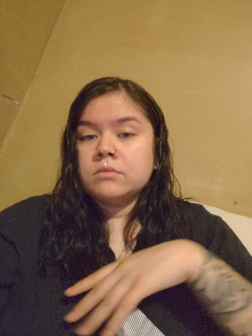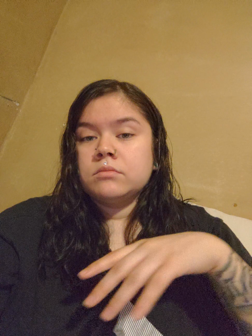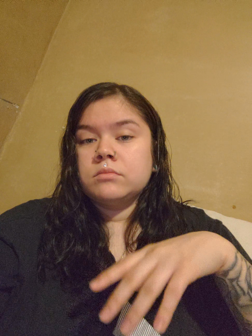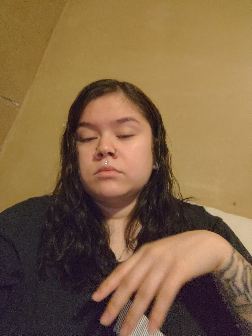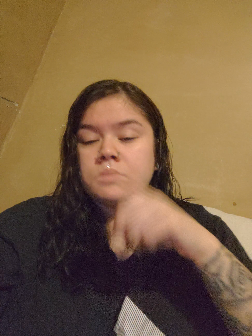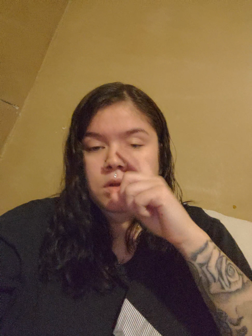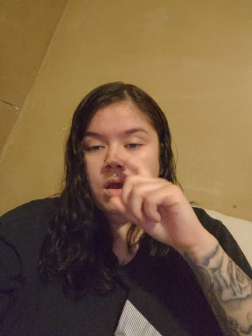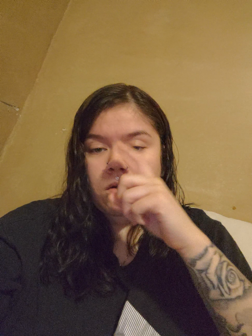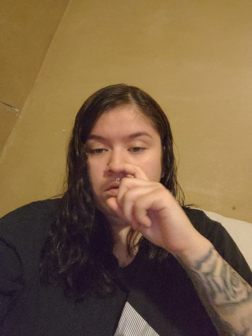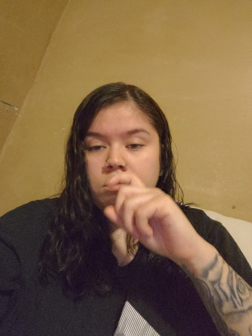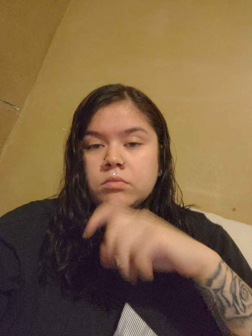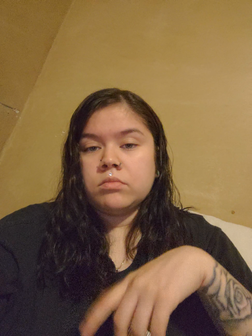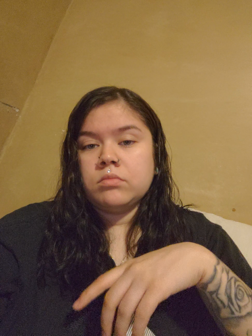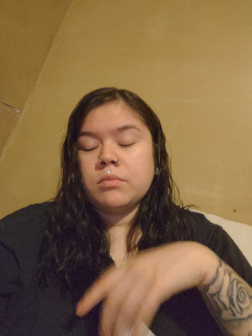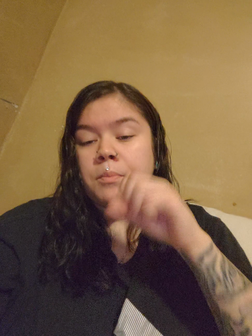doll